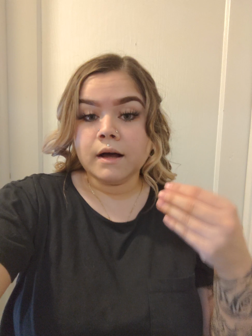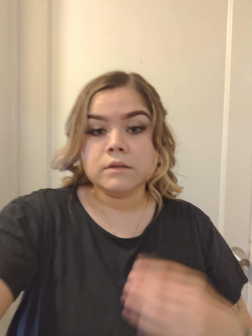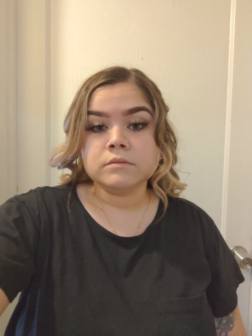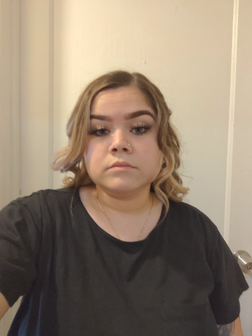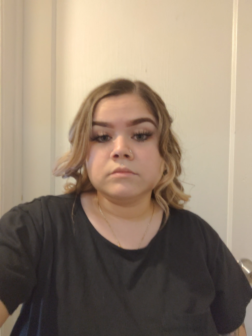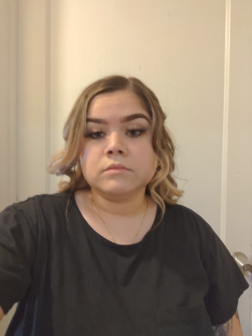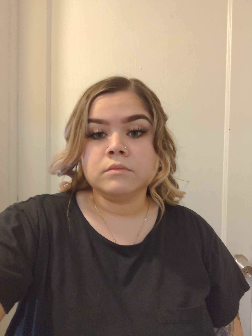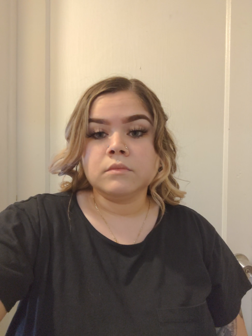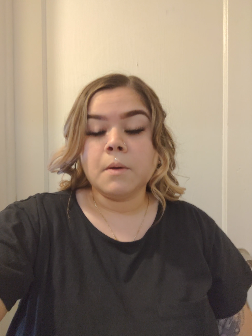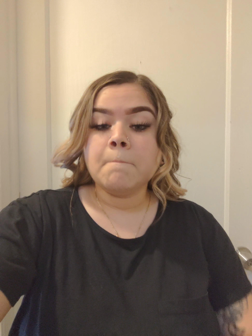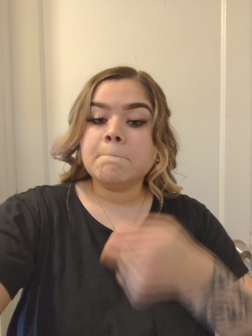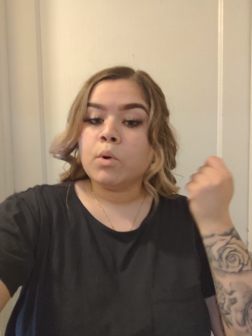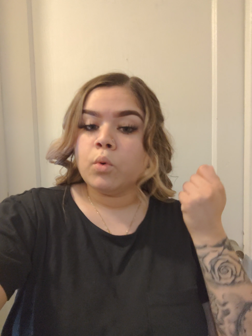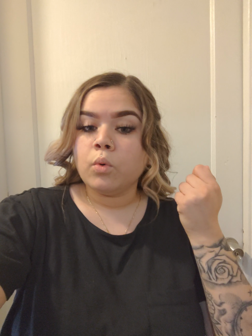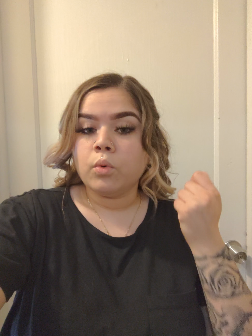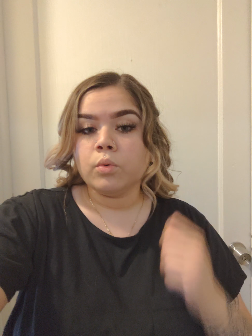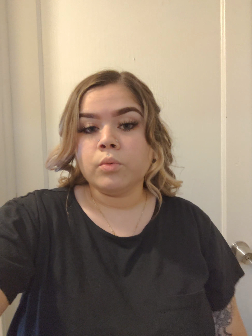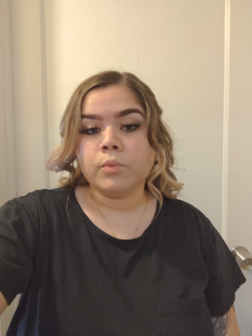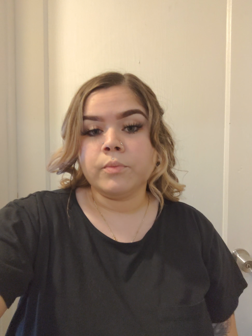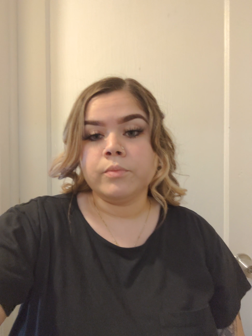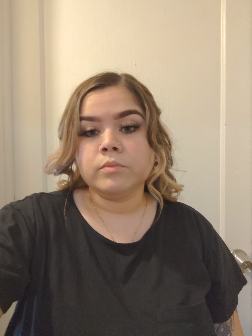pull